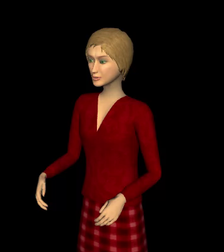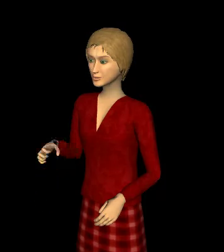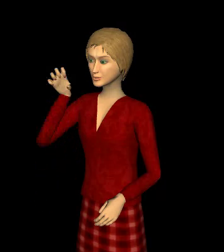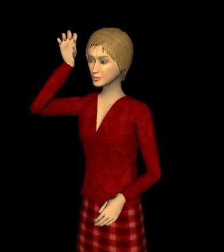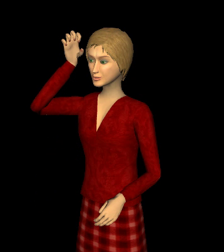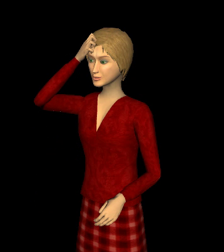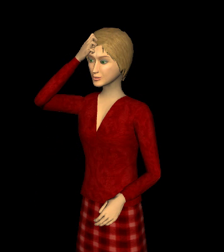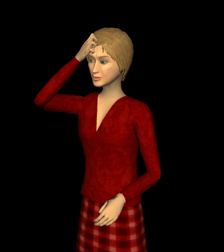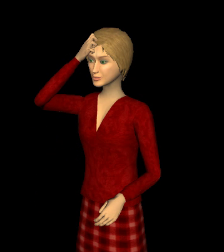أوت